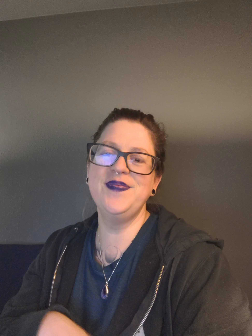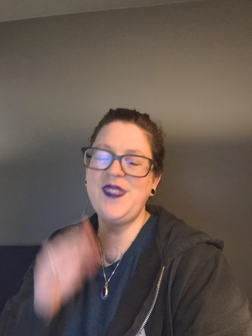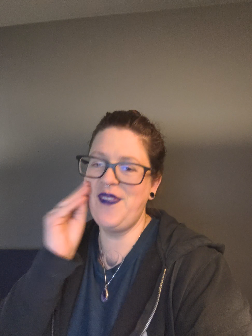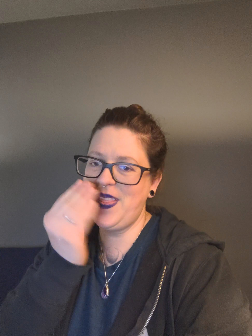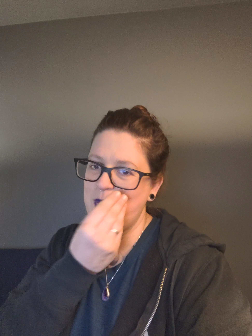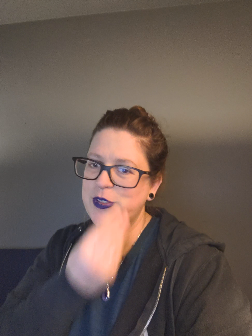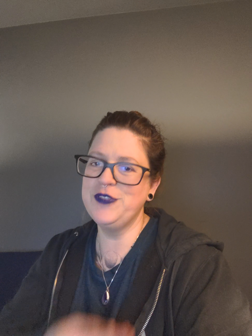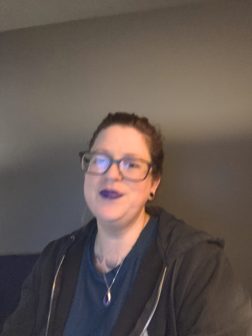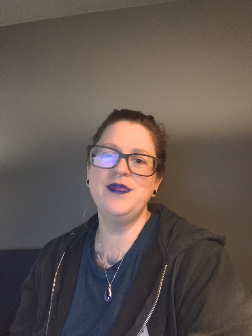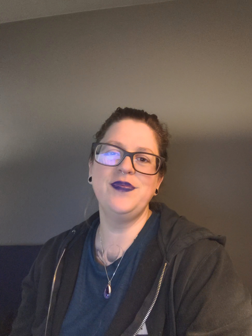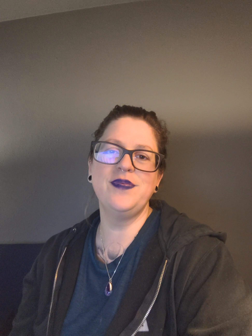flower